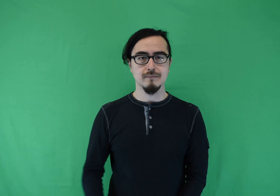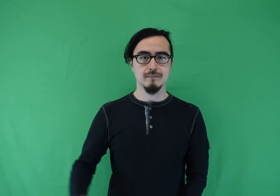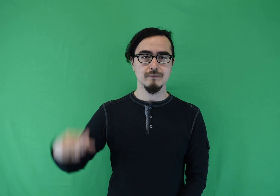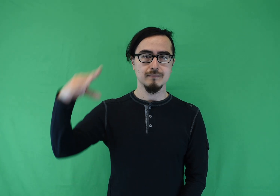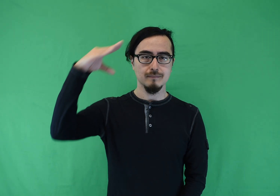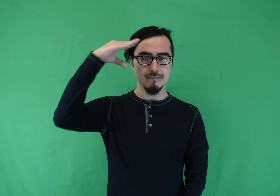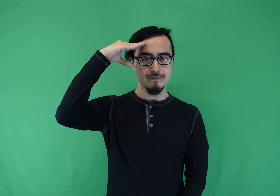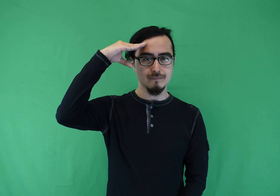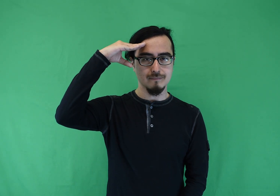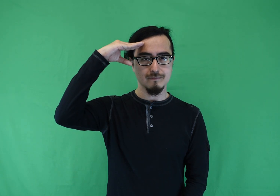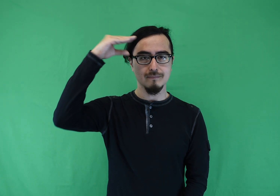conocer